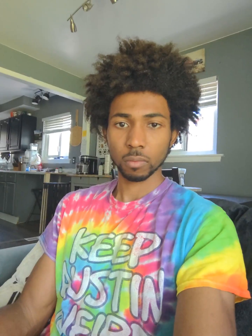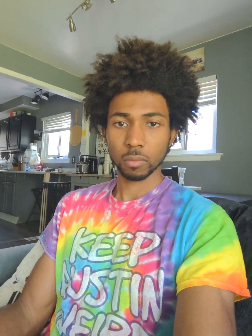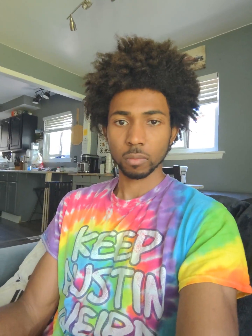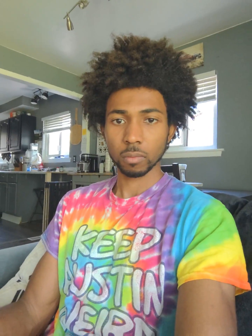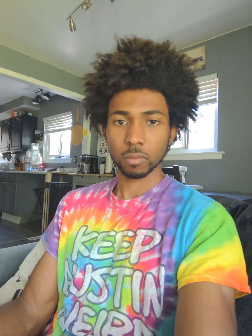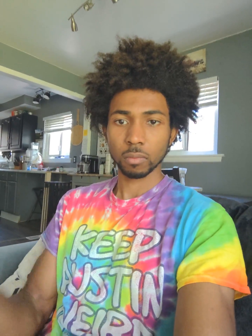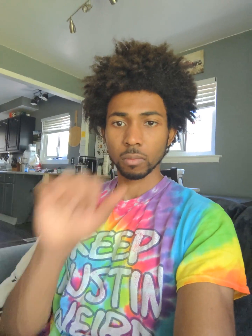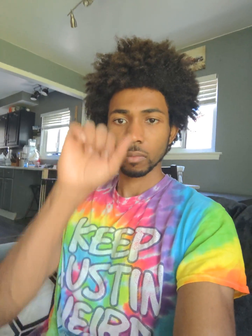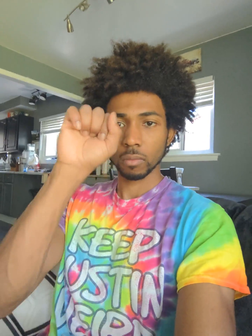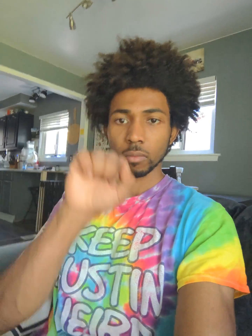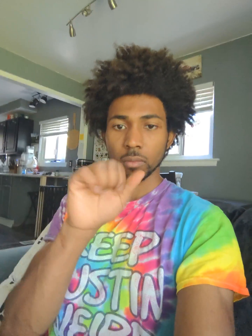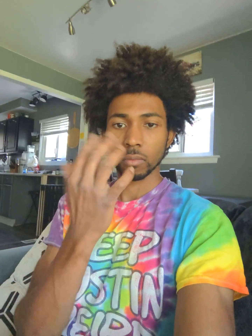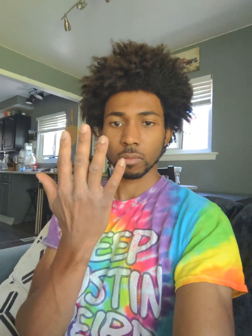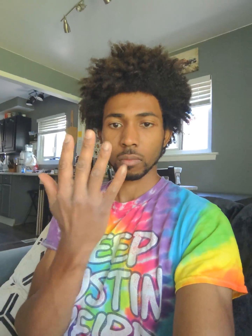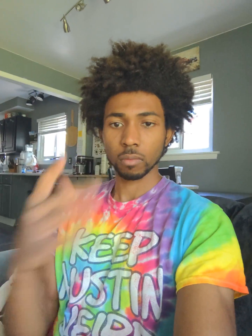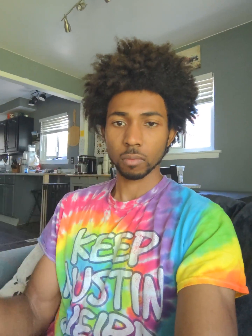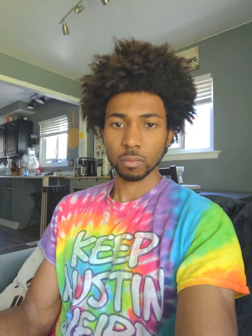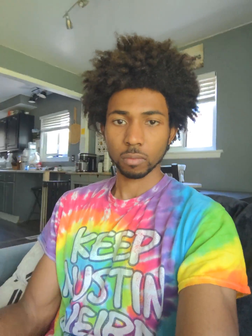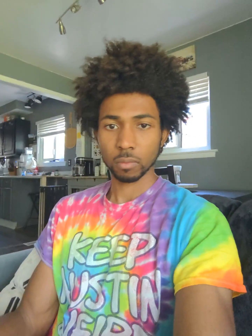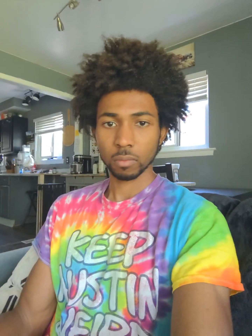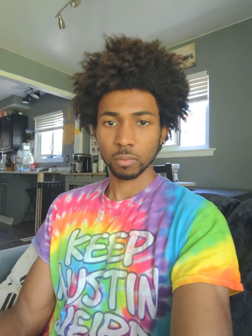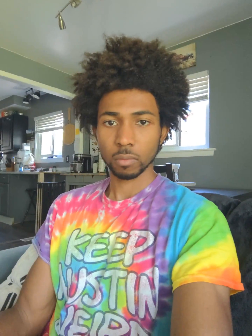gloves